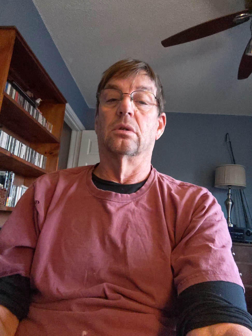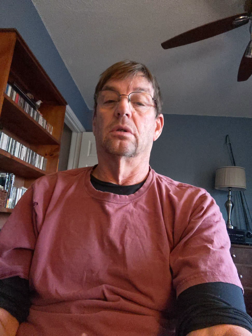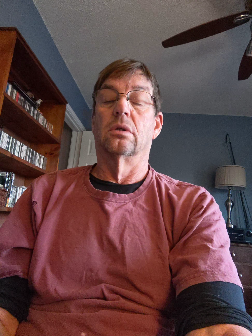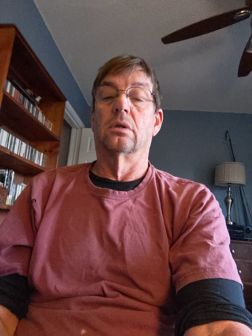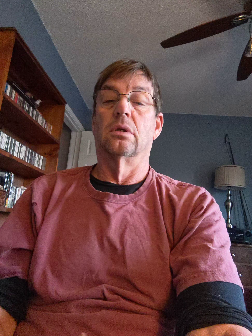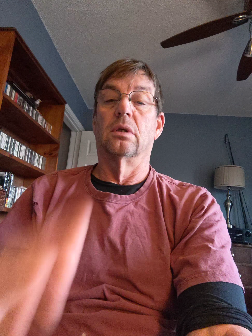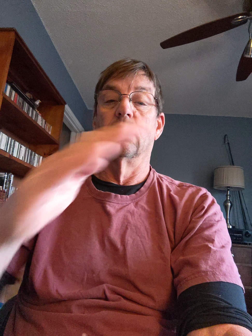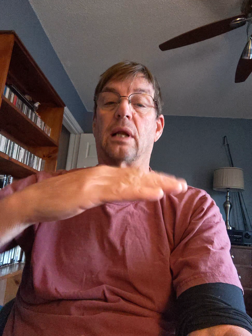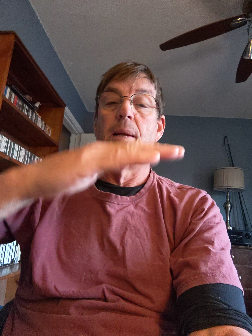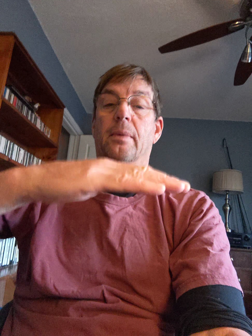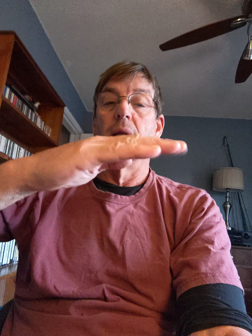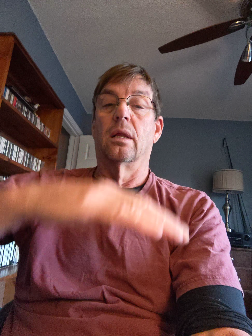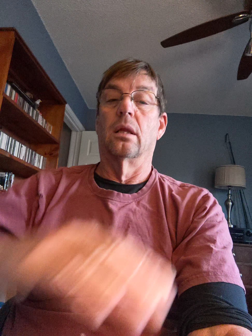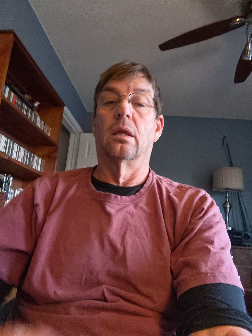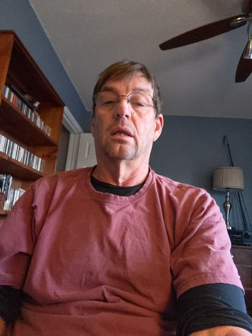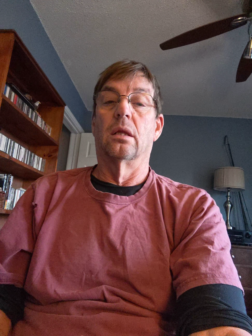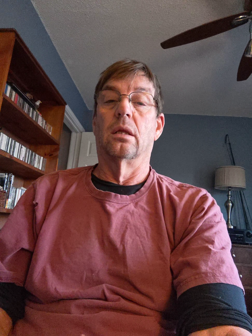table